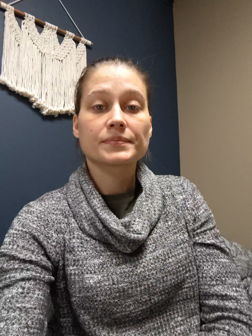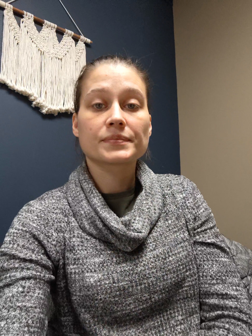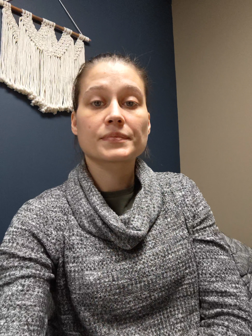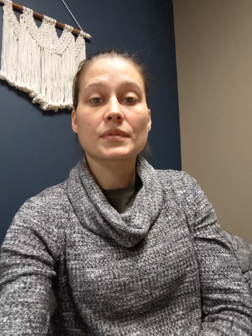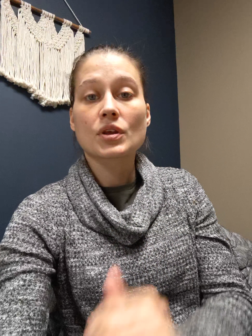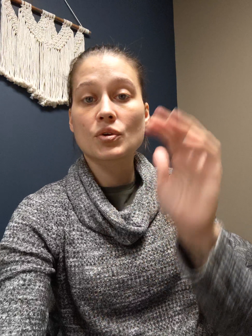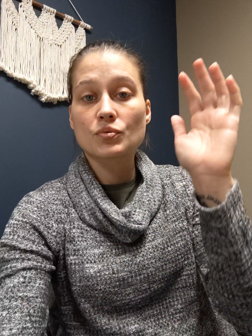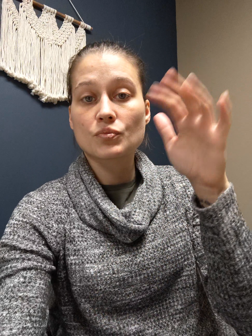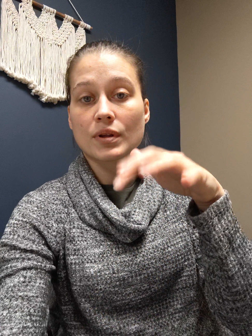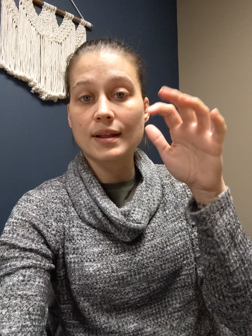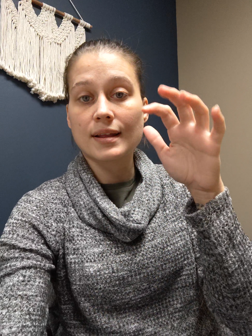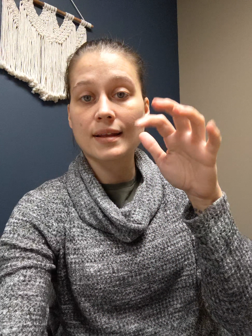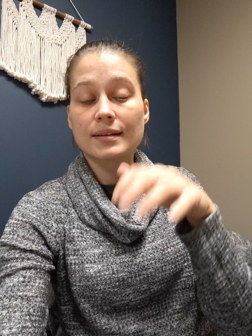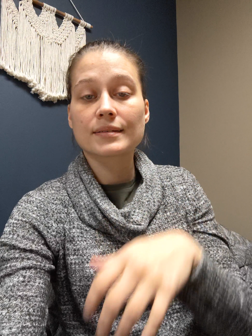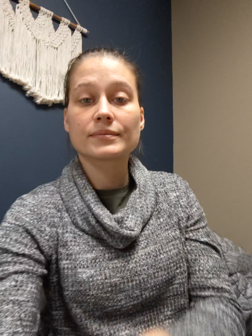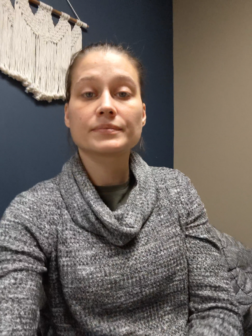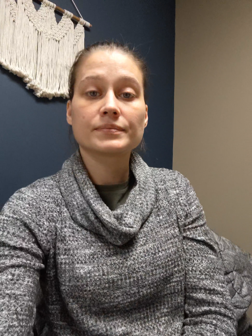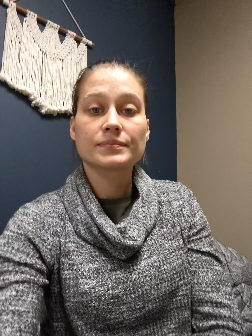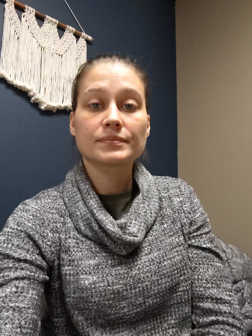rain